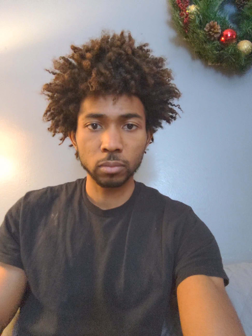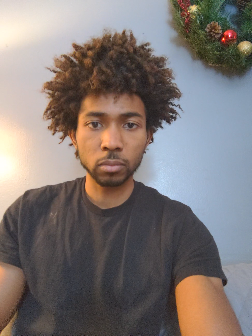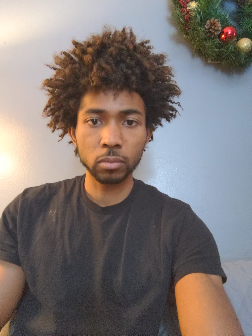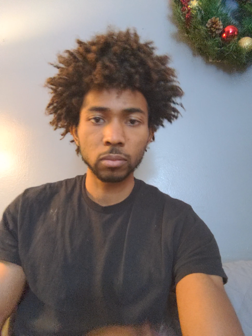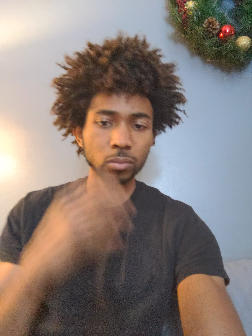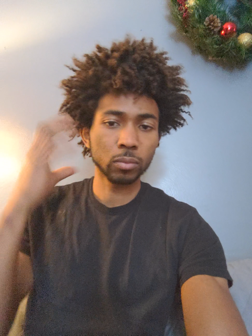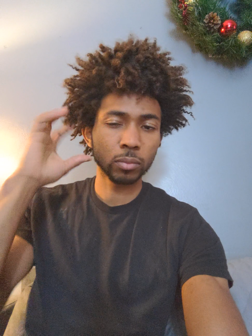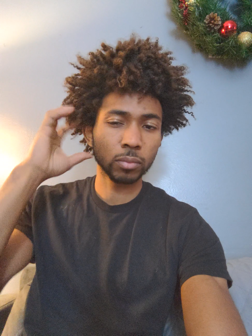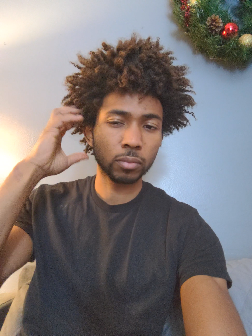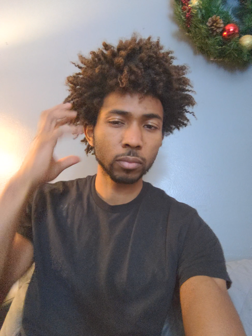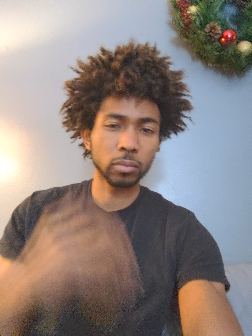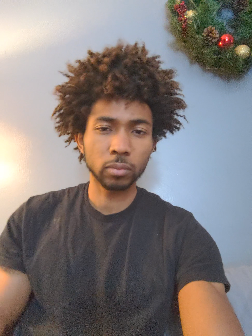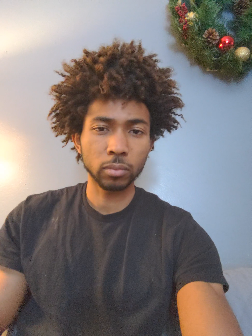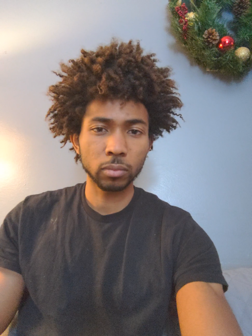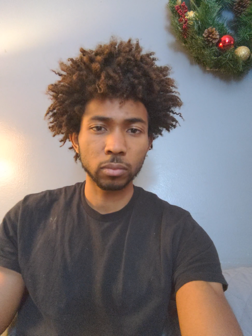radio